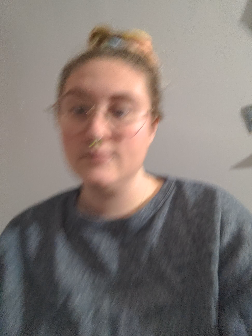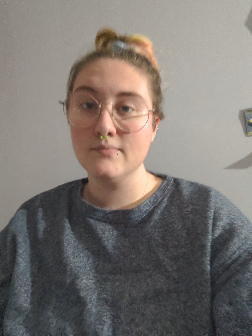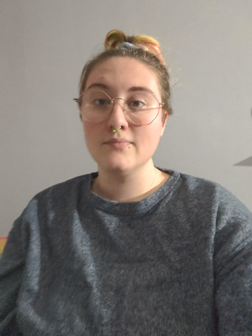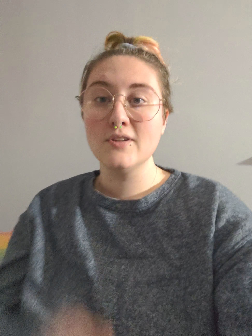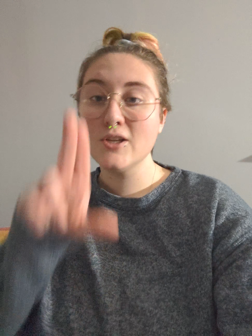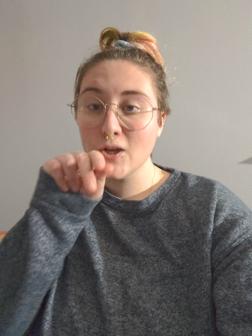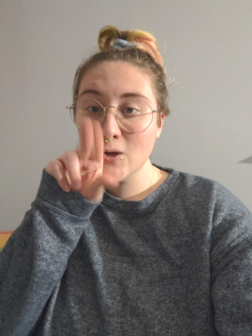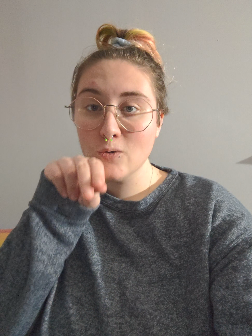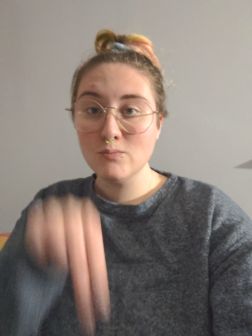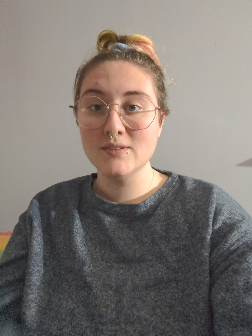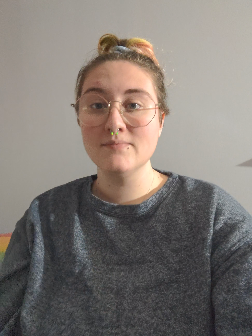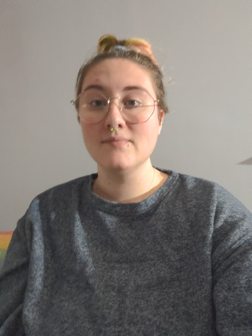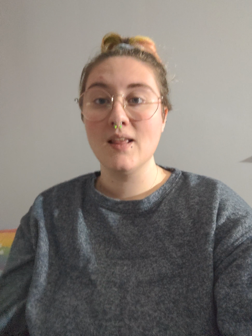goose